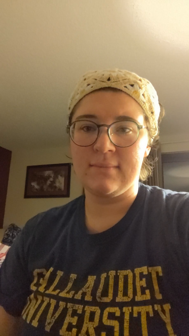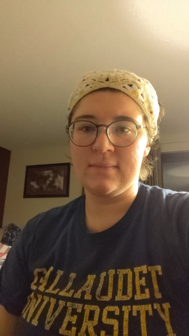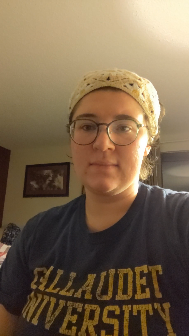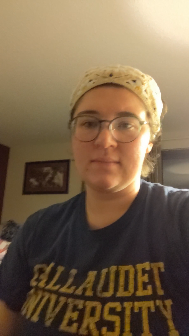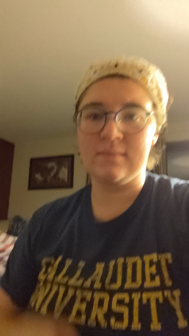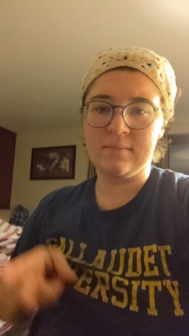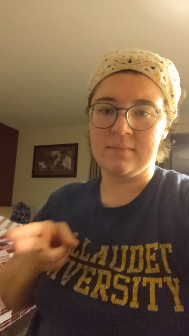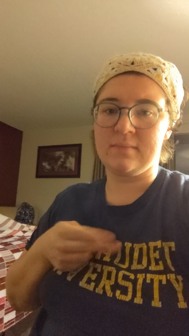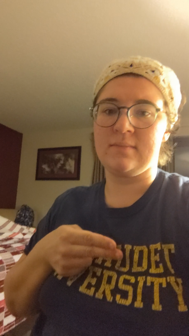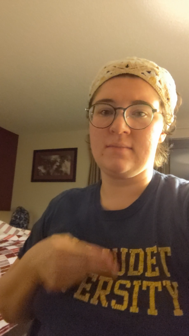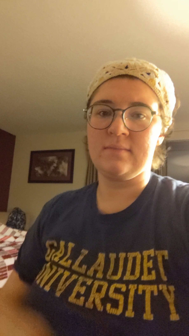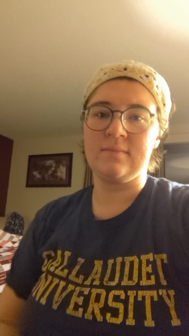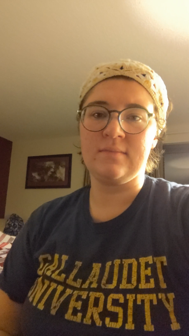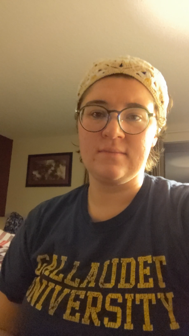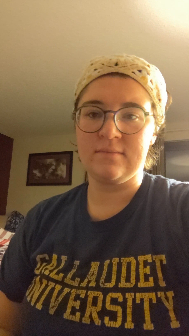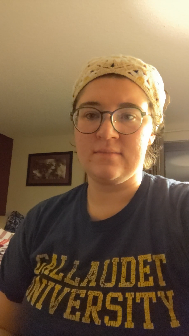belt